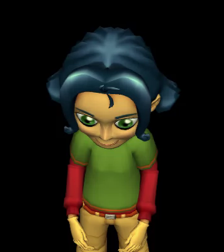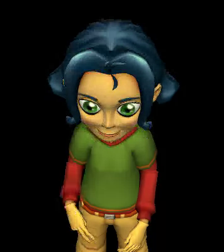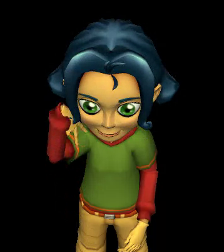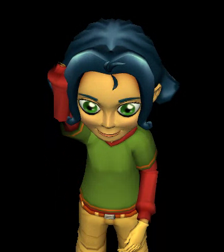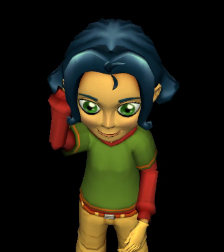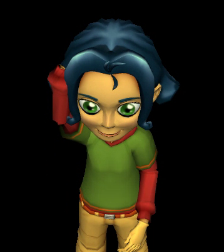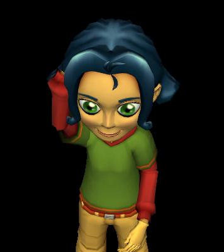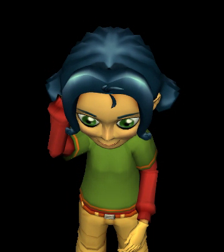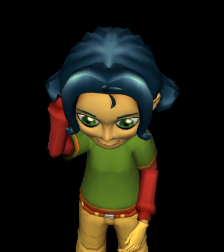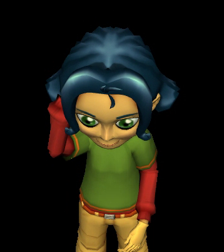كرز